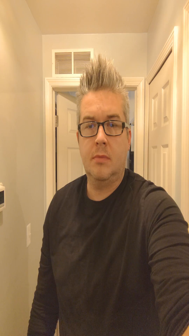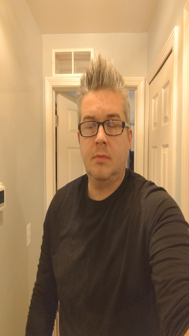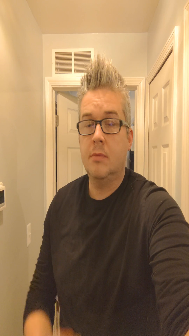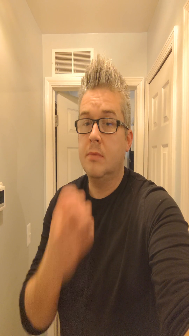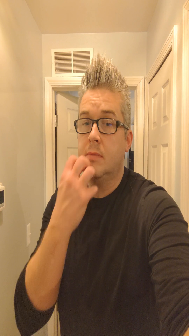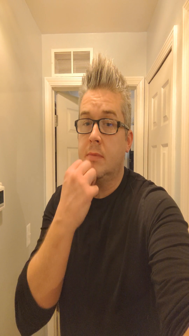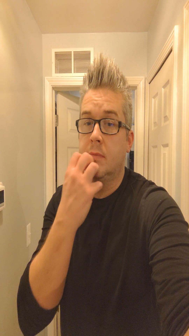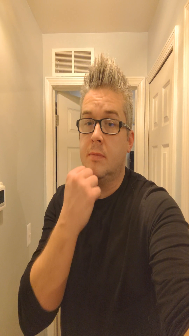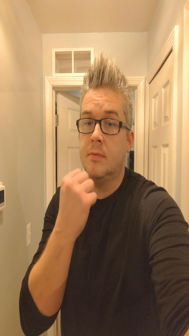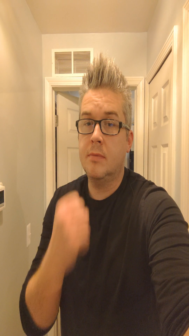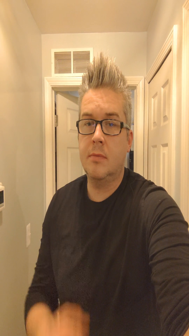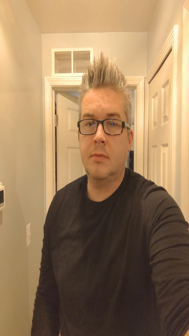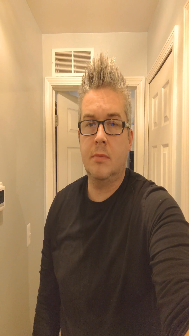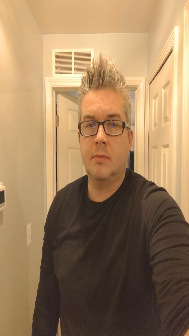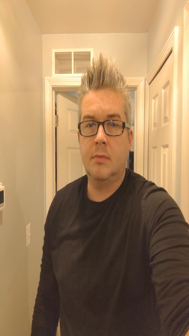underwear